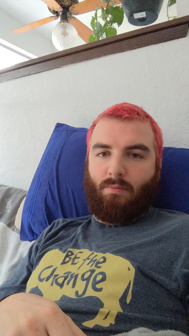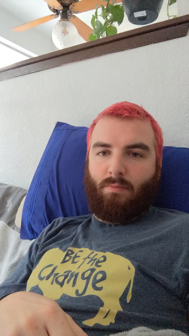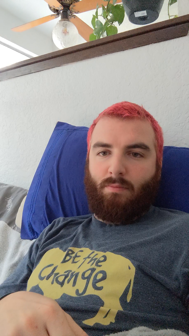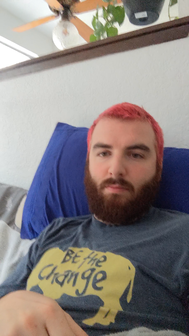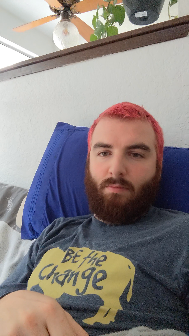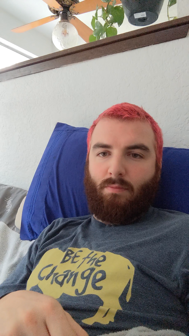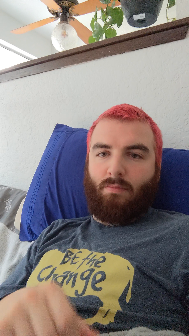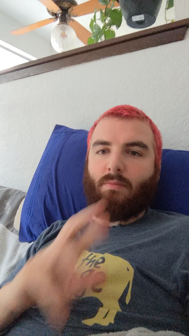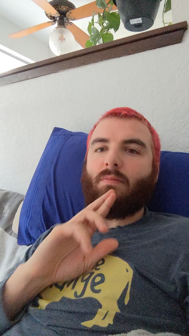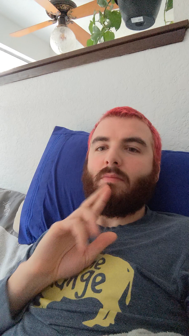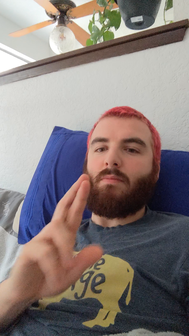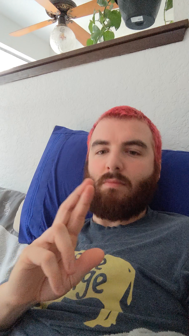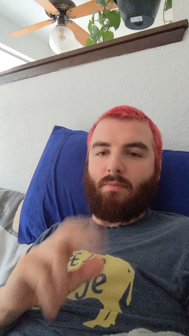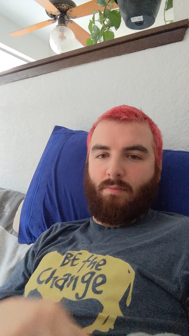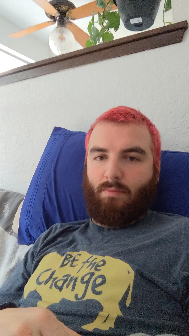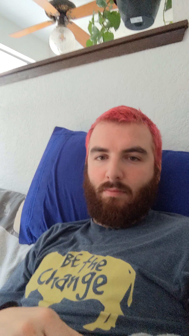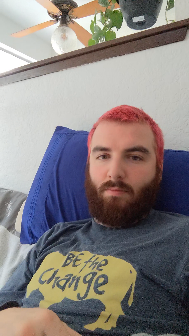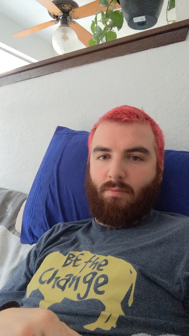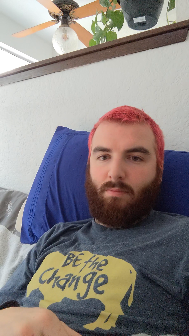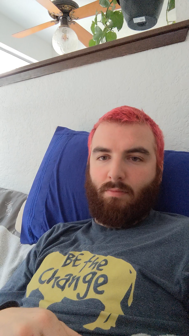are